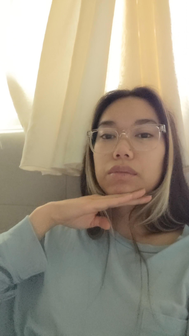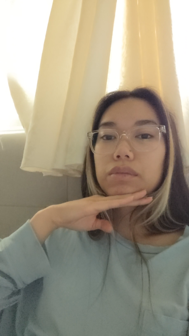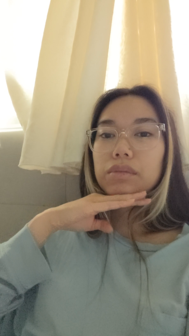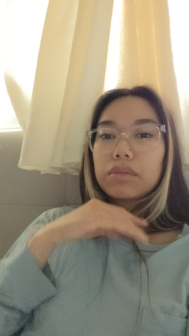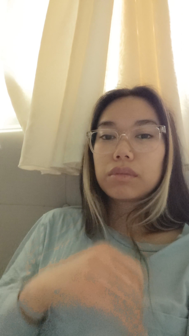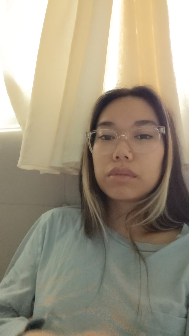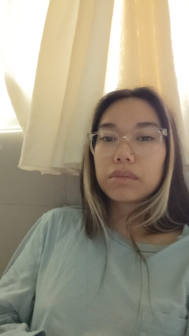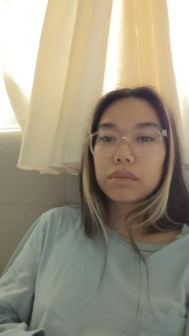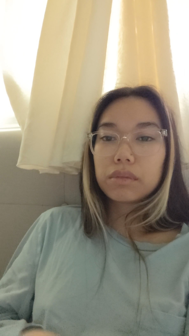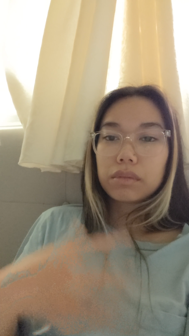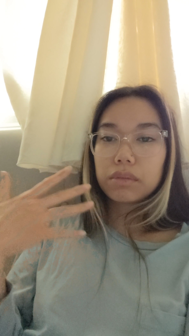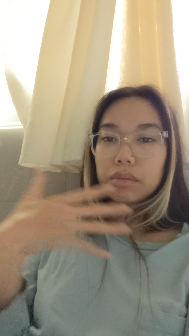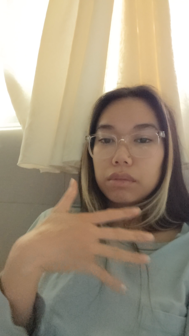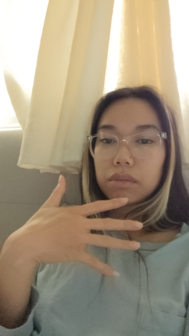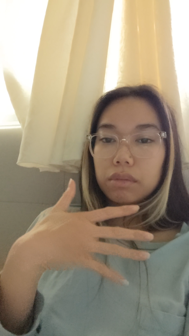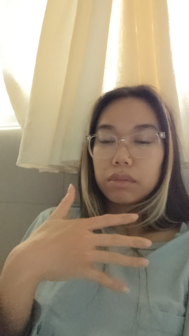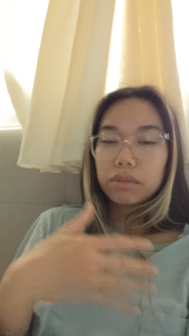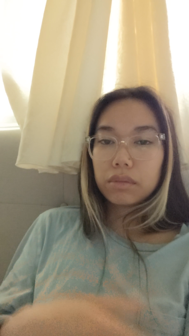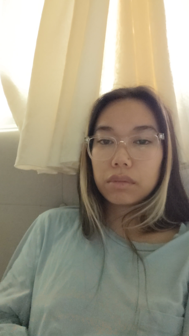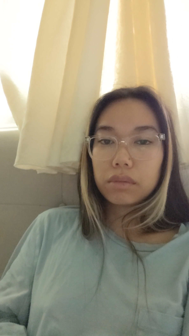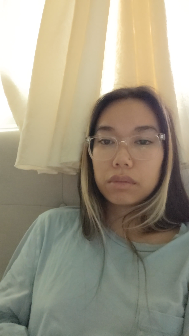scared